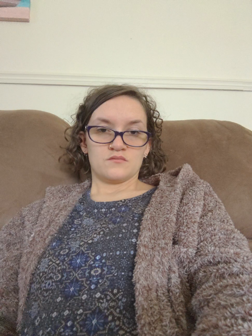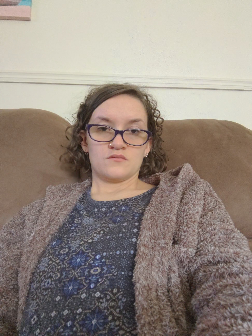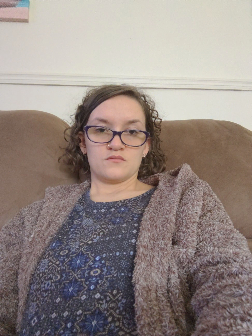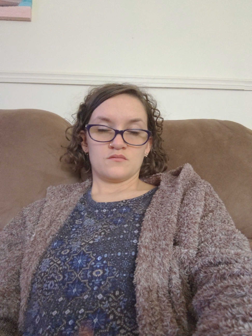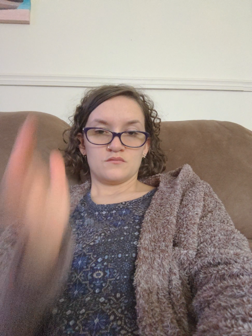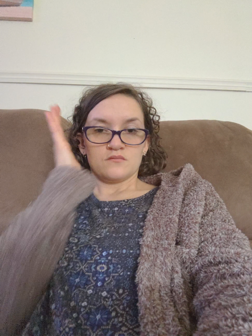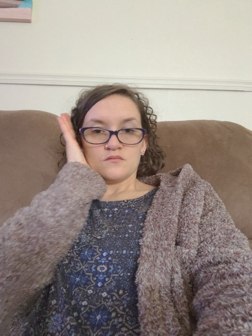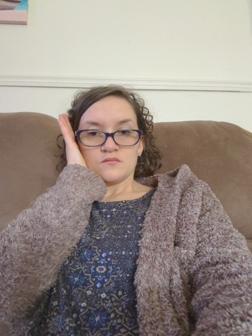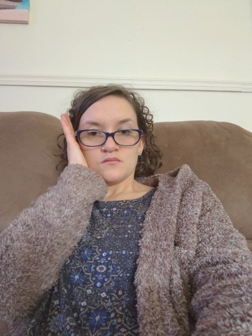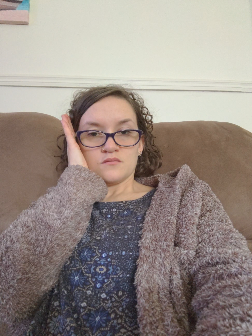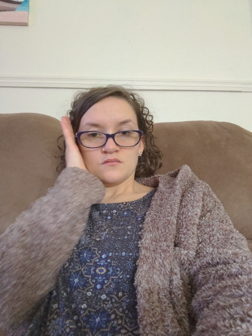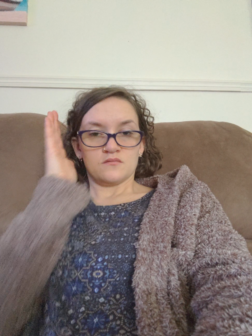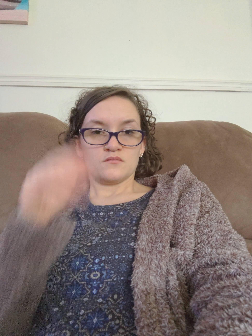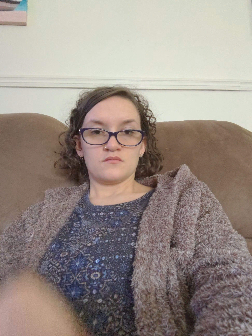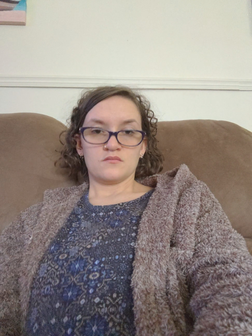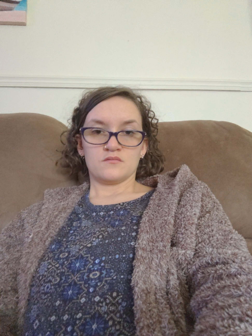bed